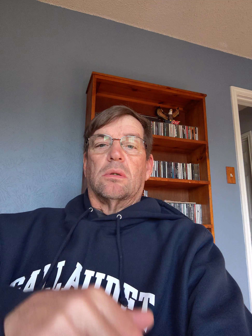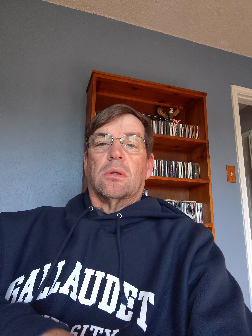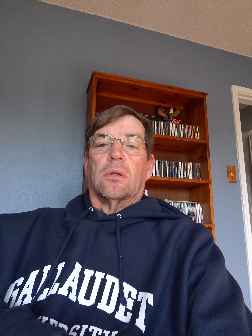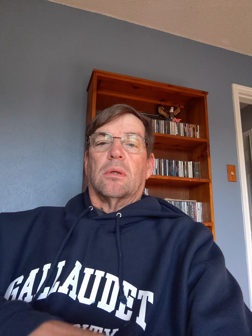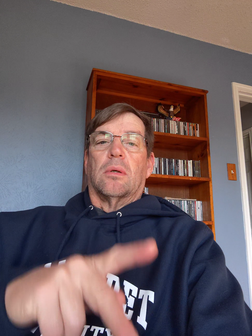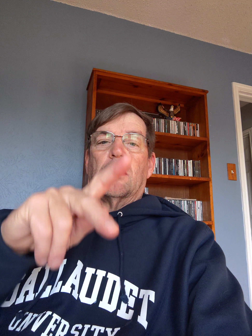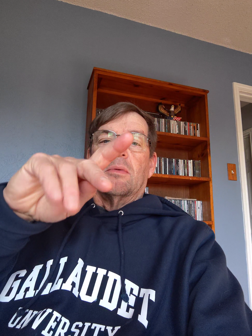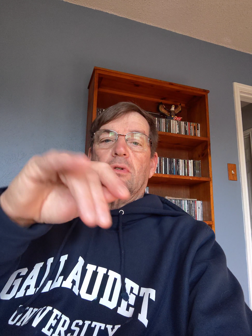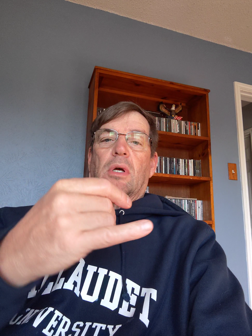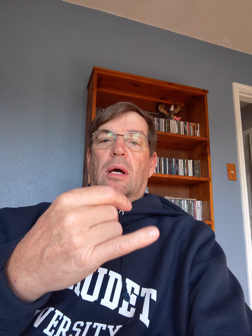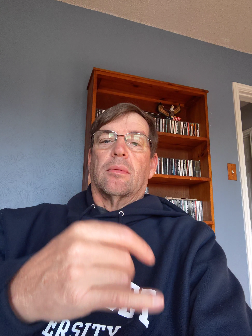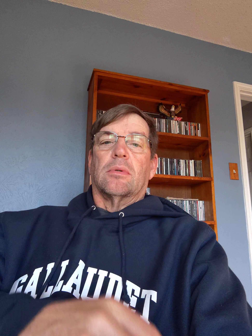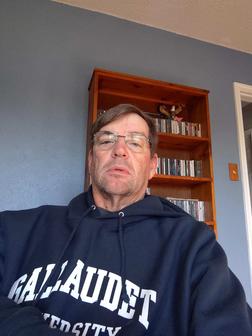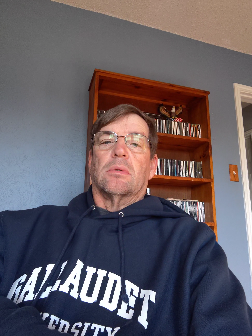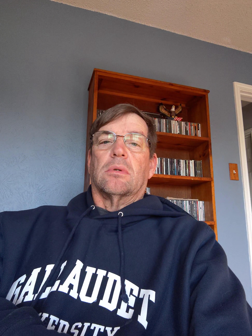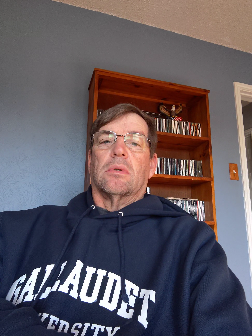pajamas